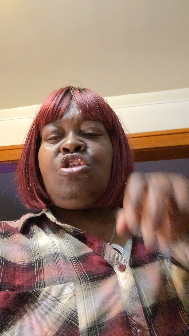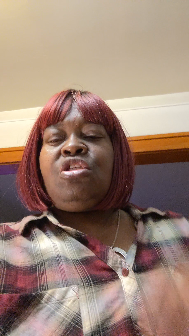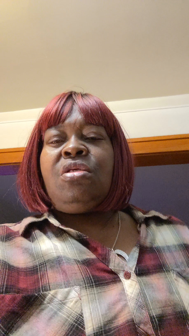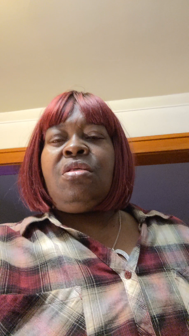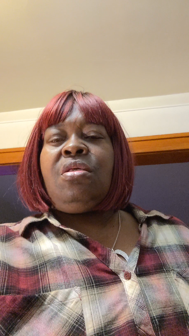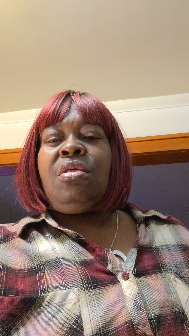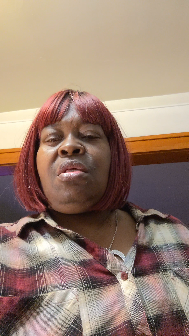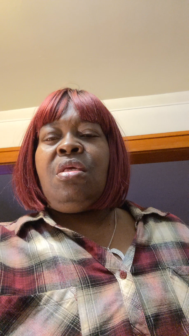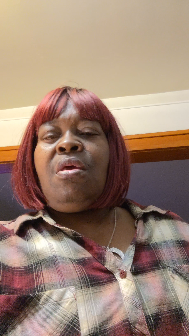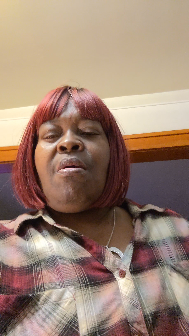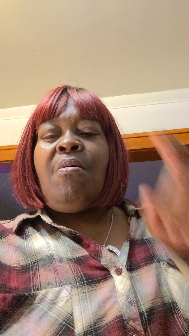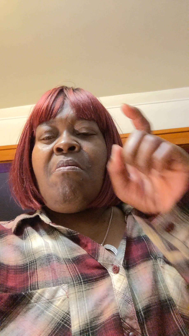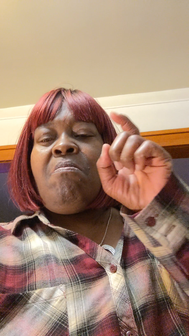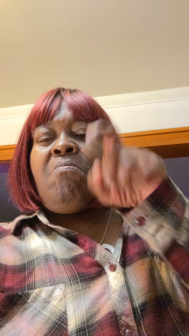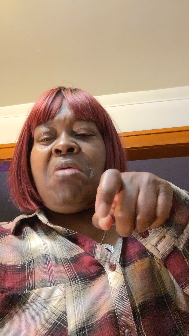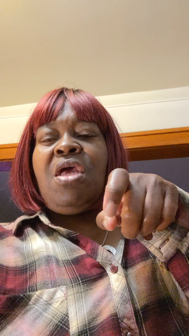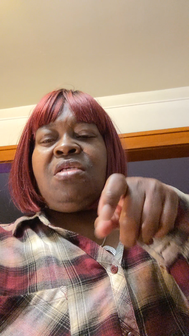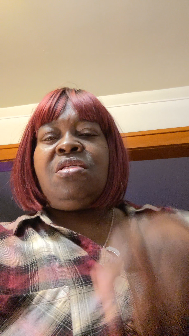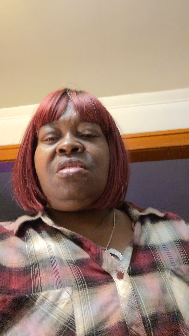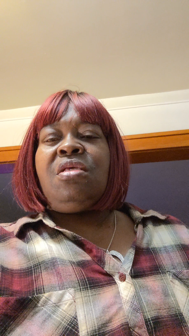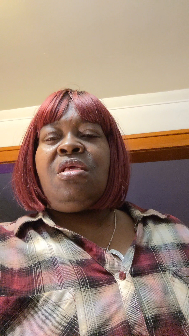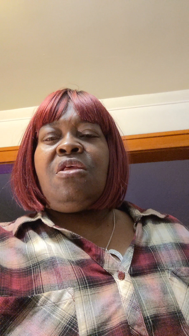must